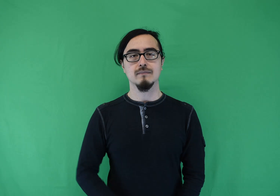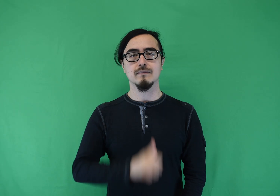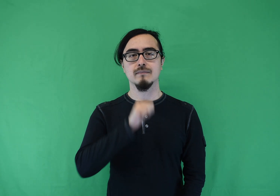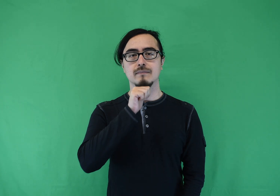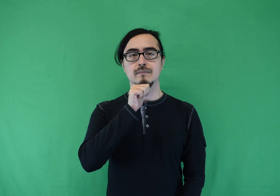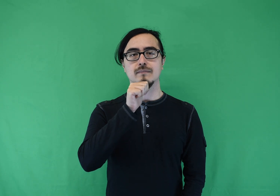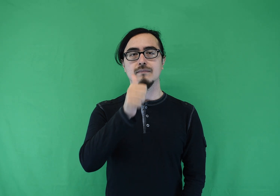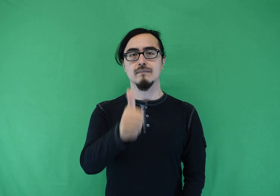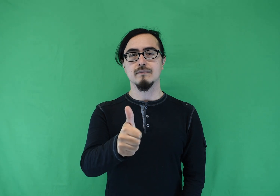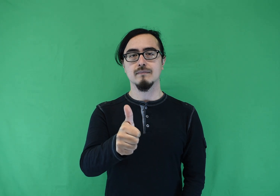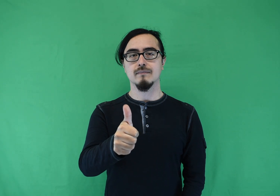nada